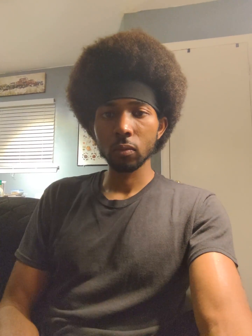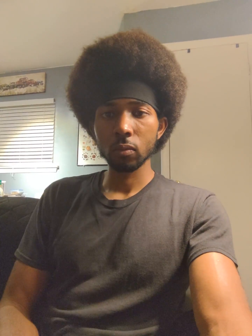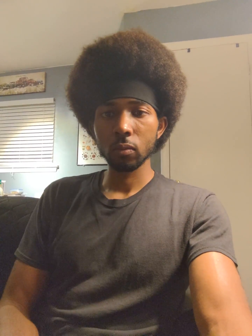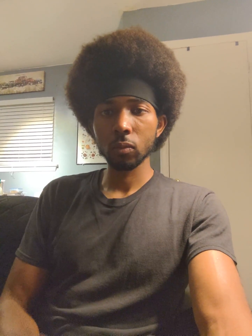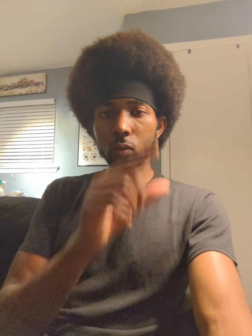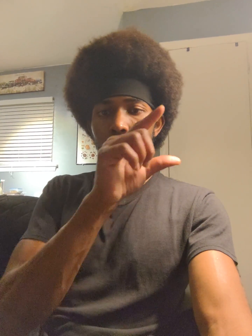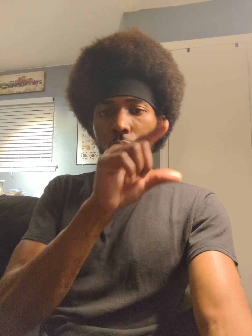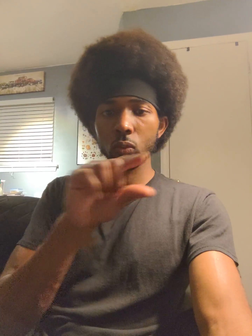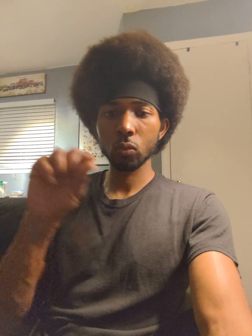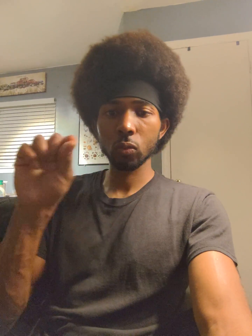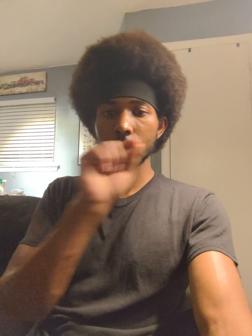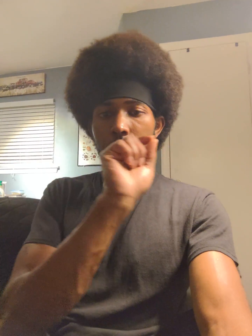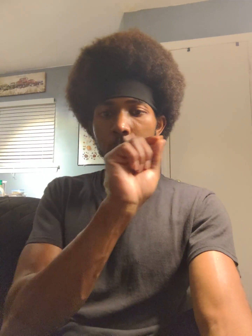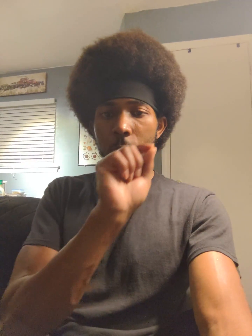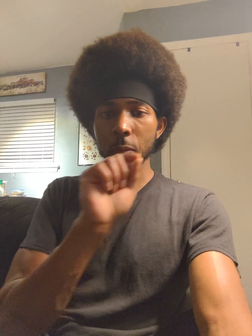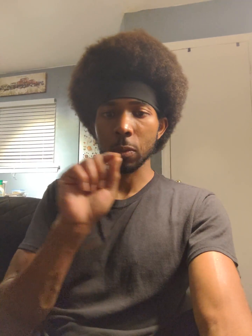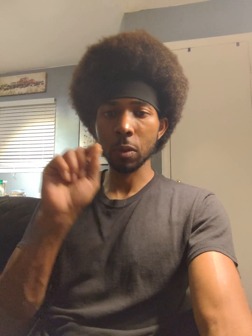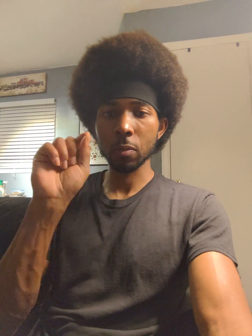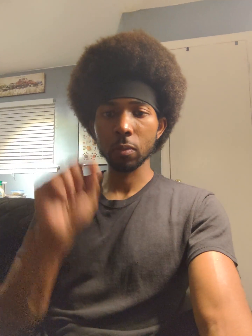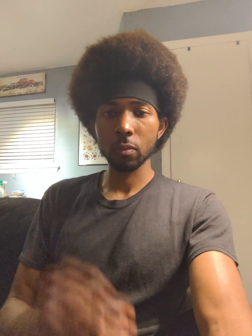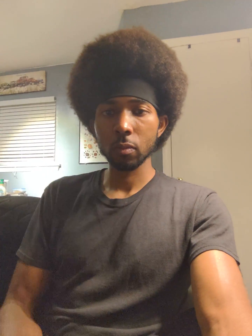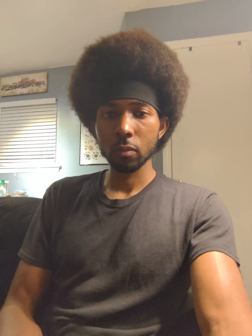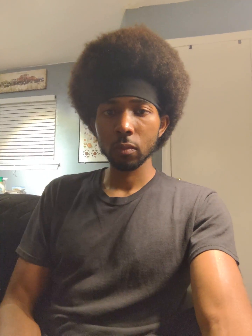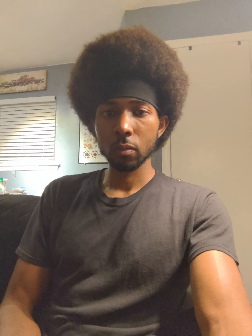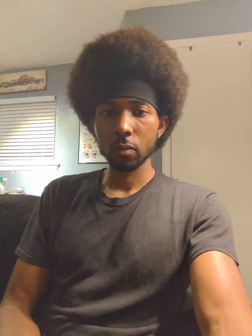peas